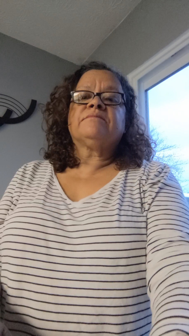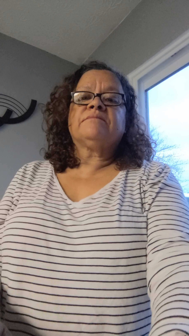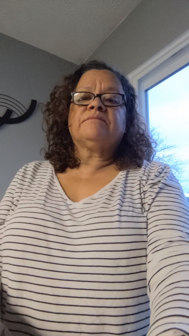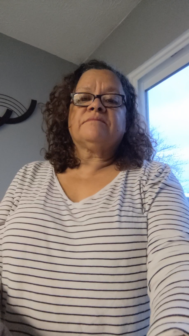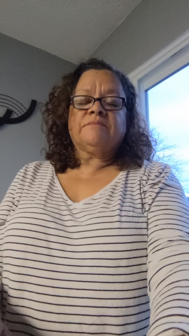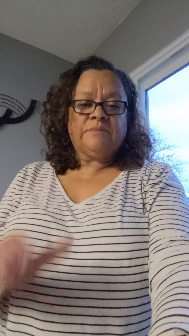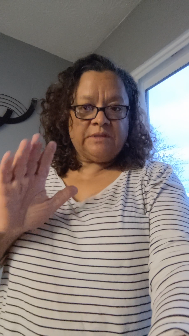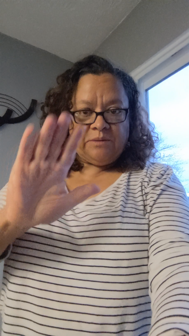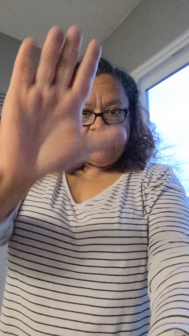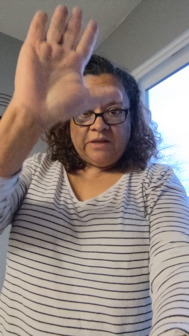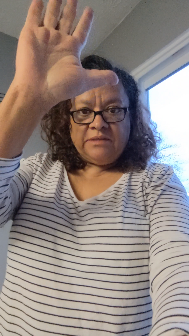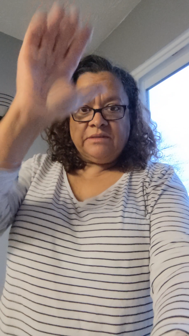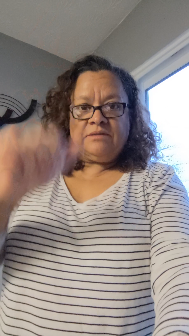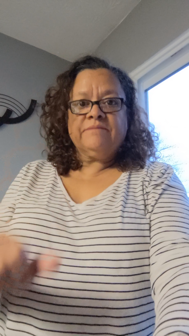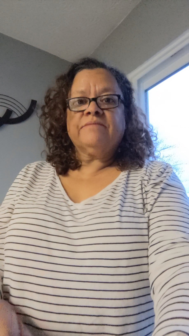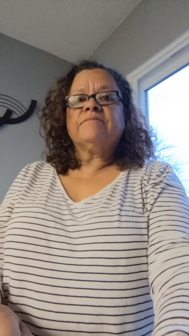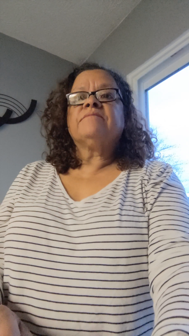give me five